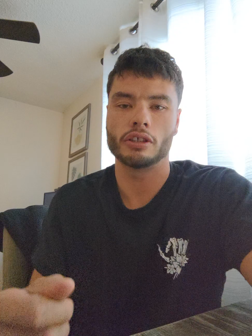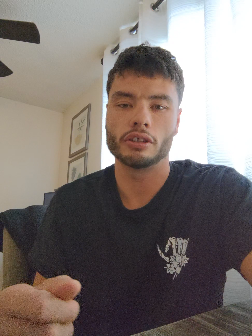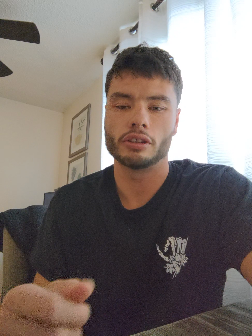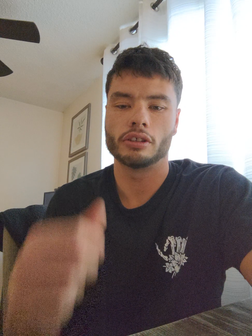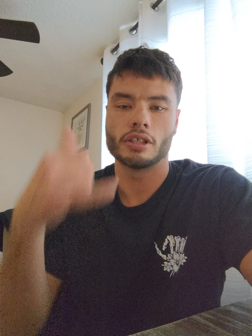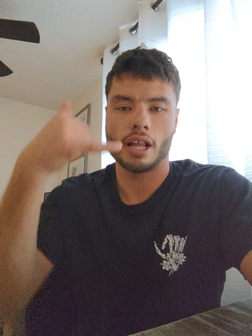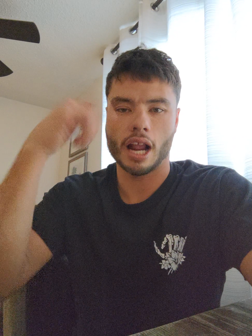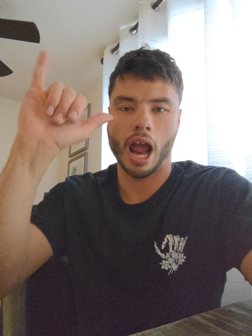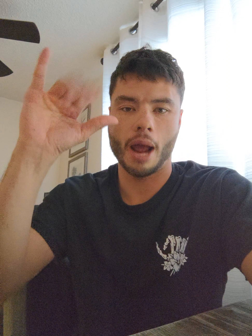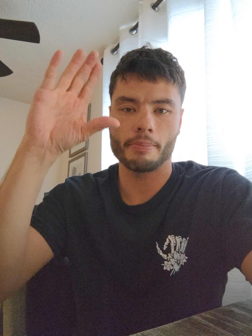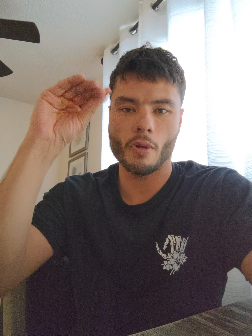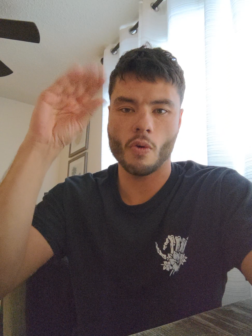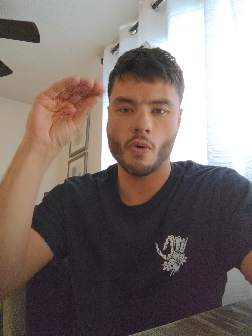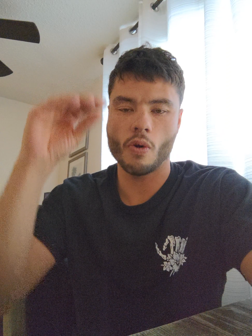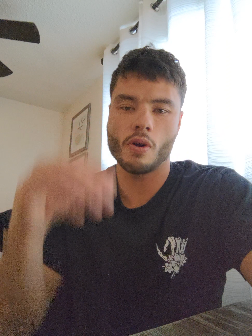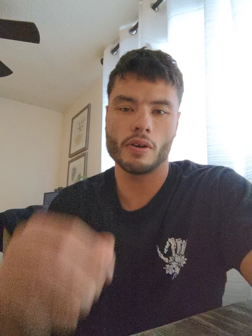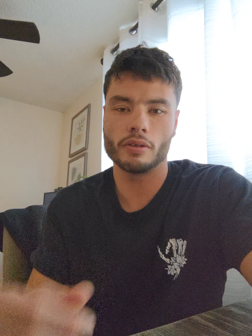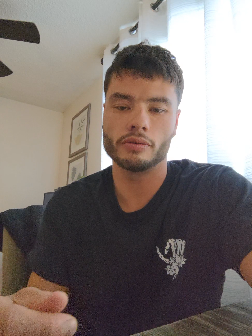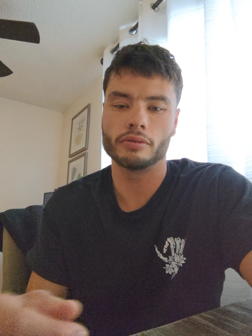cowboy